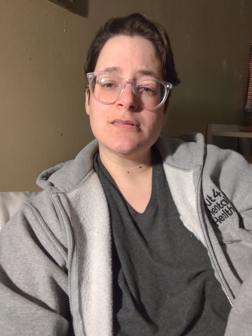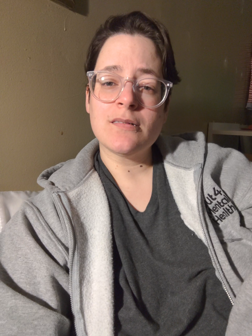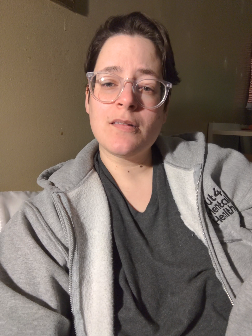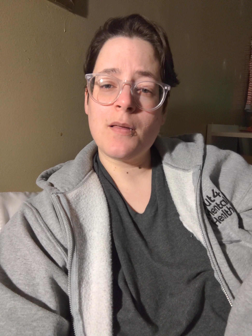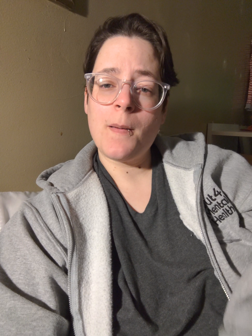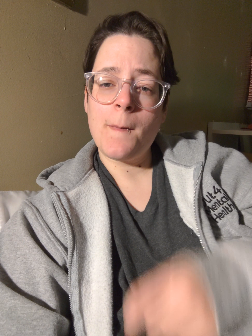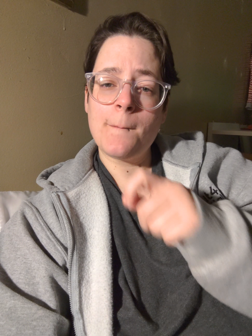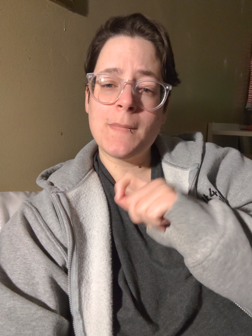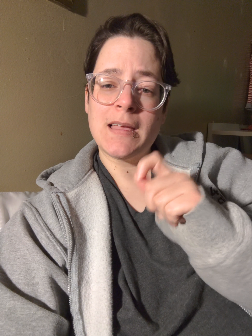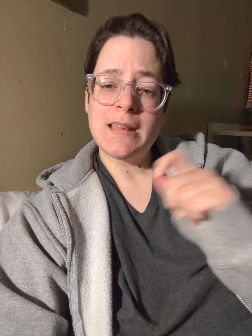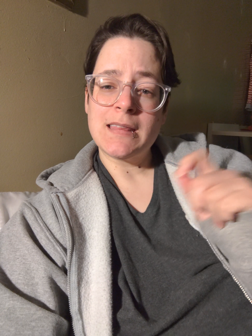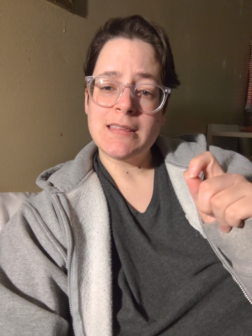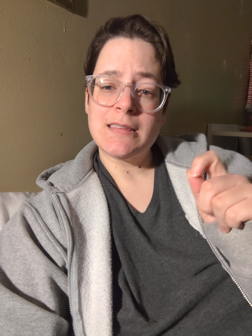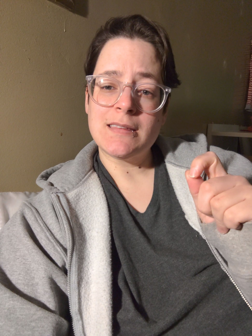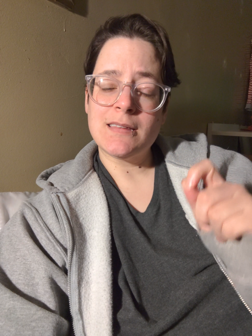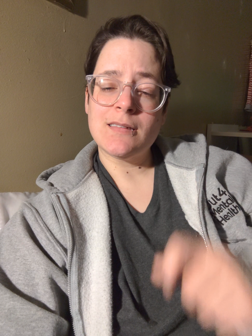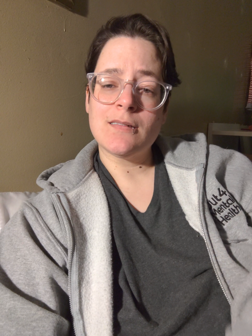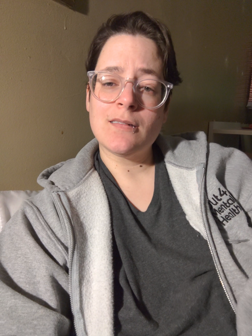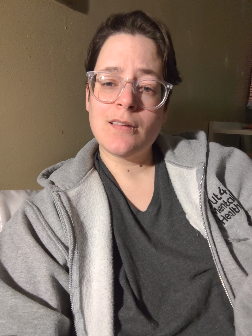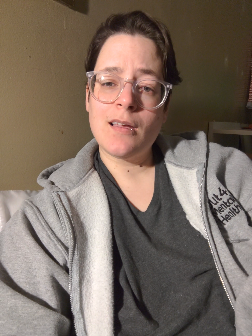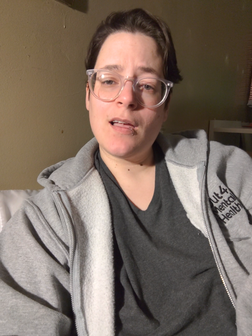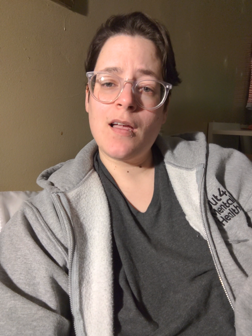pen